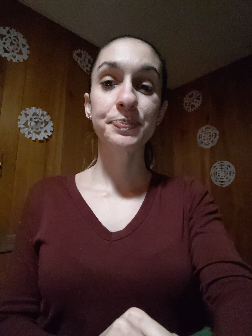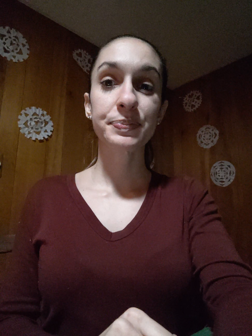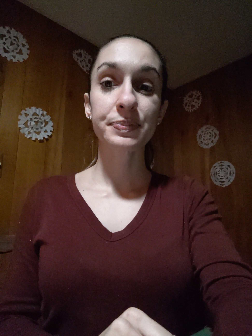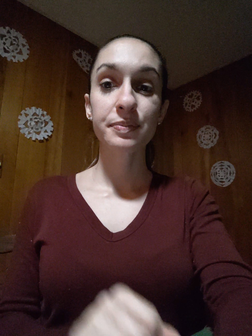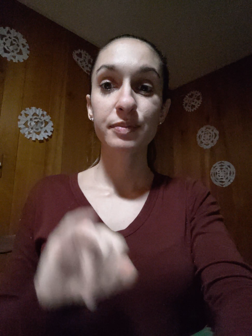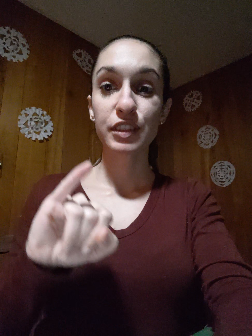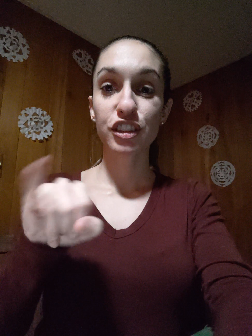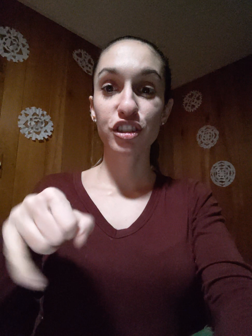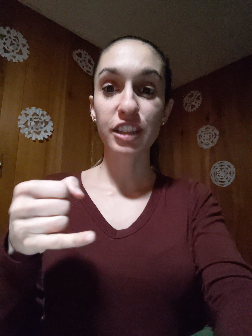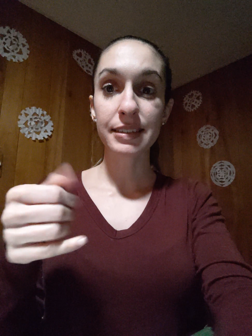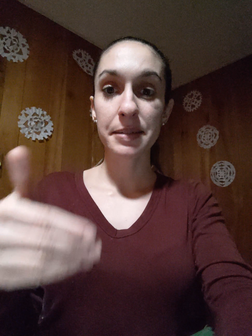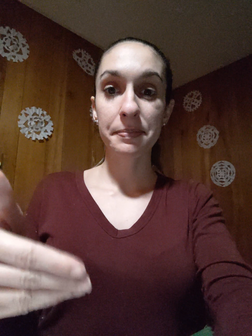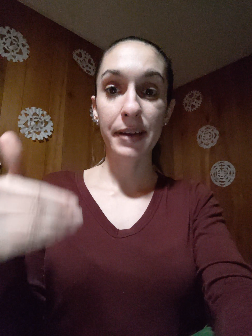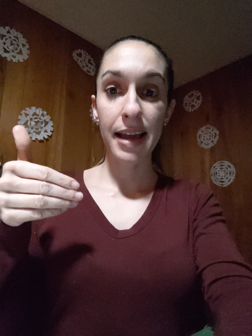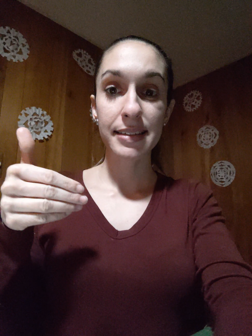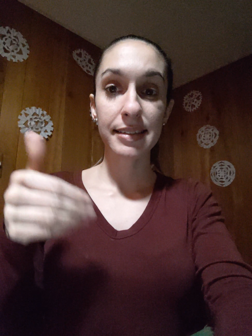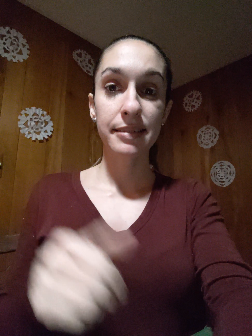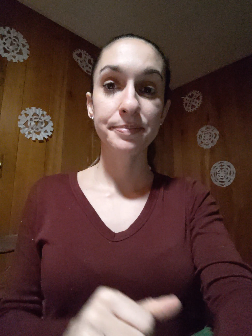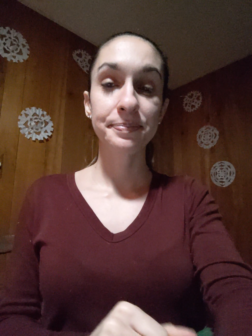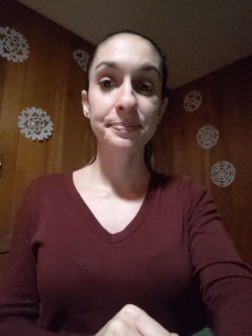jeans